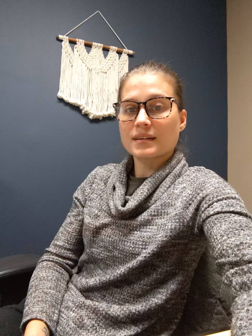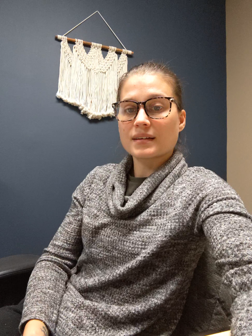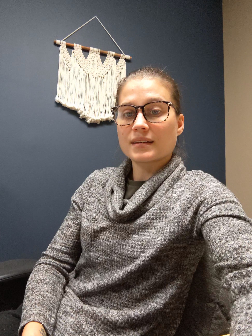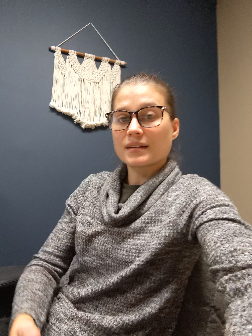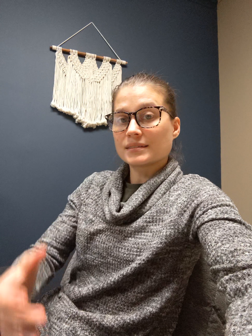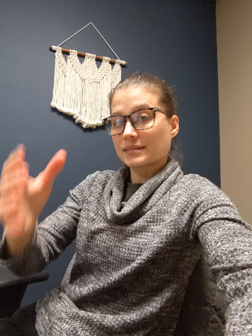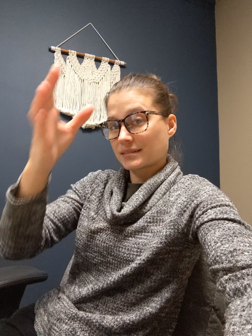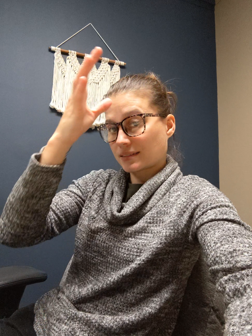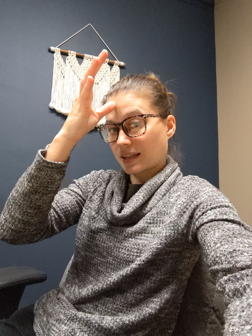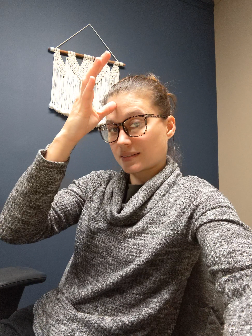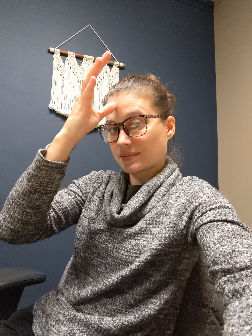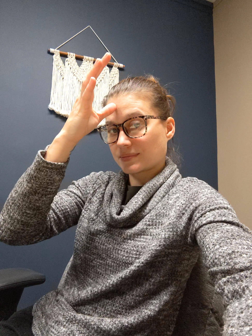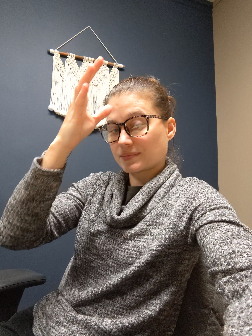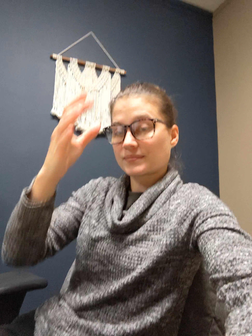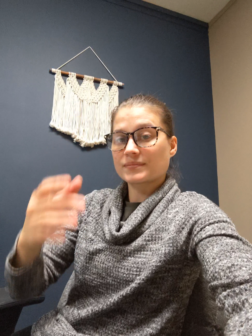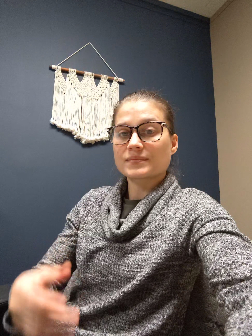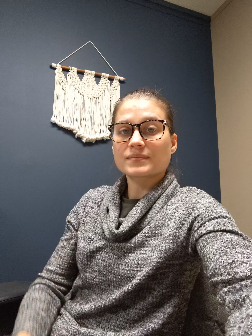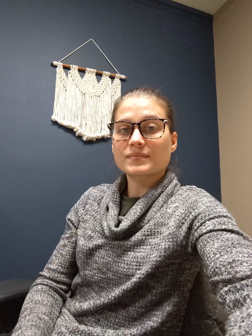dad